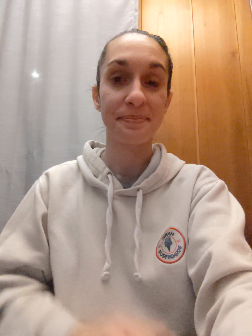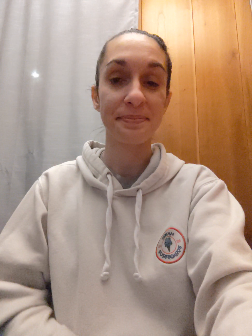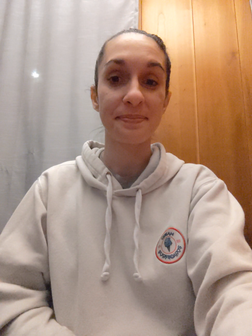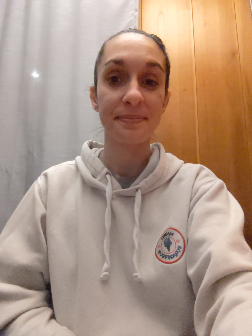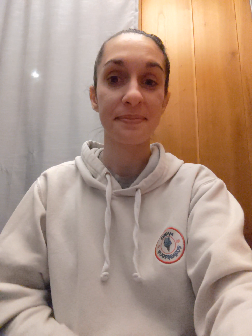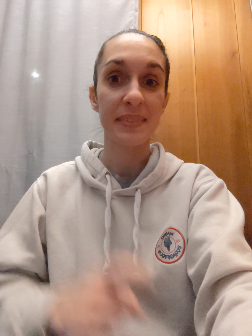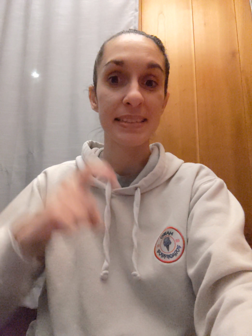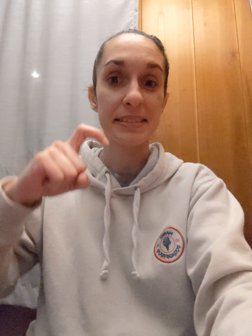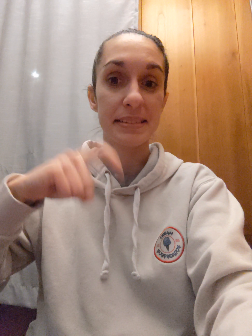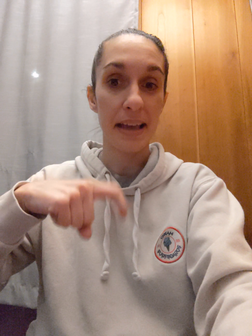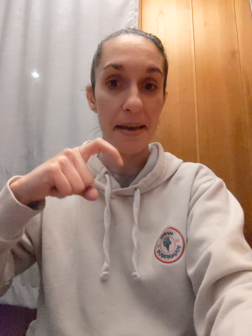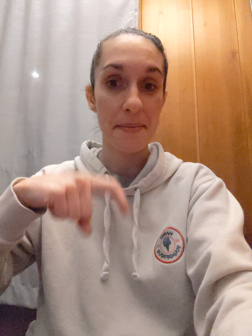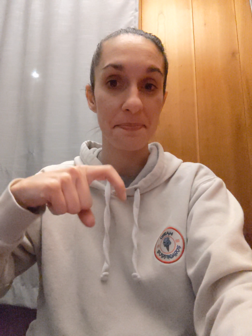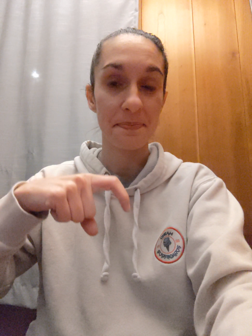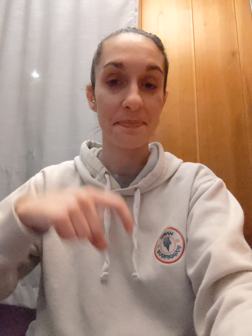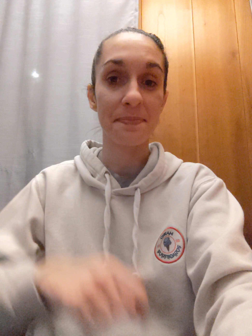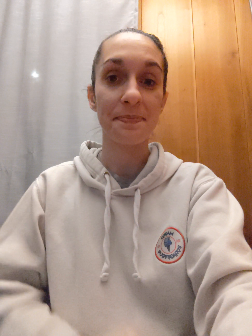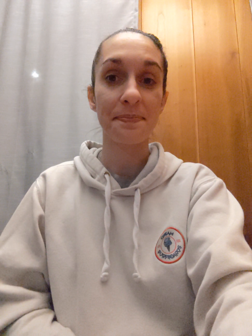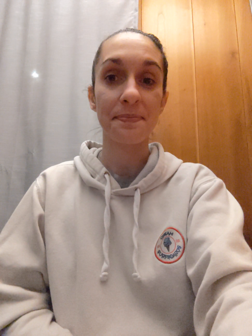time